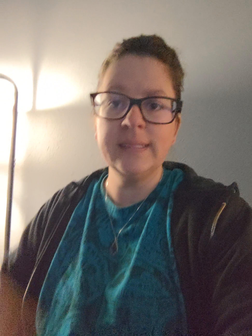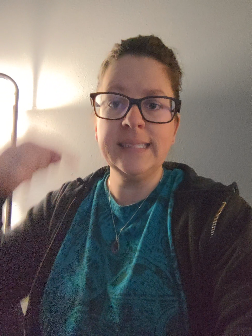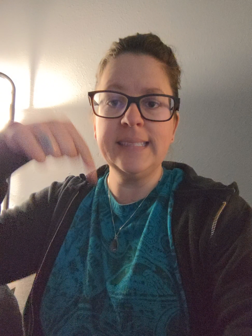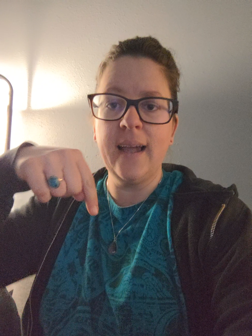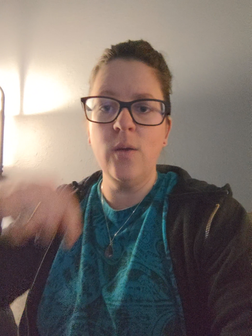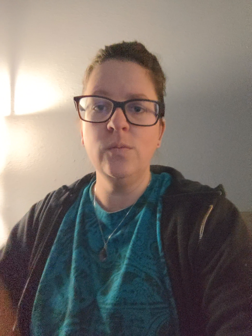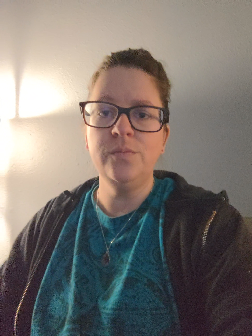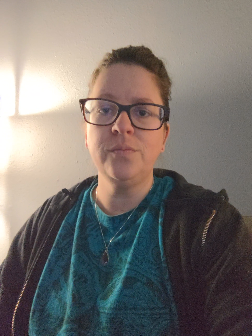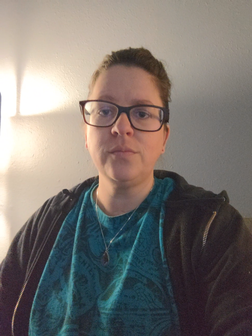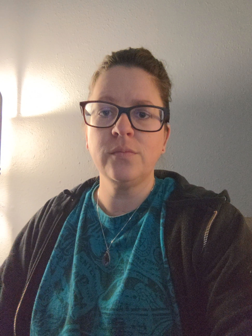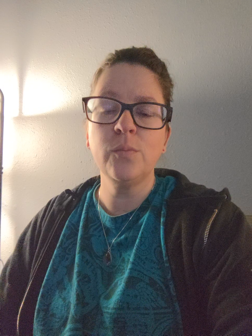down